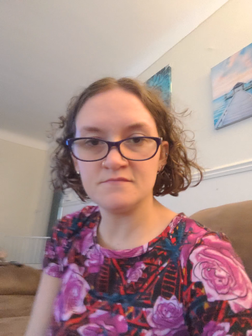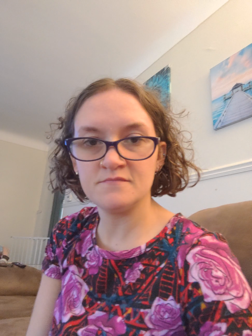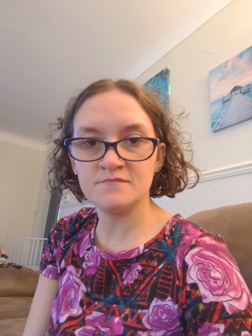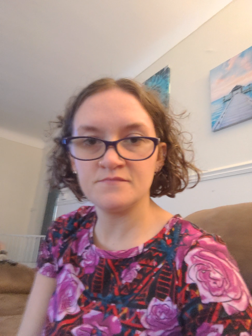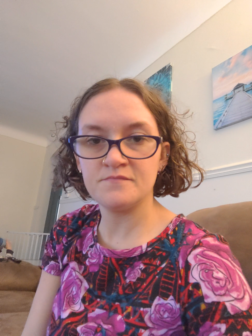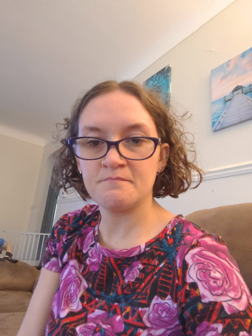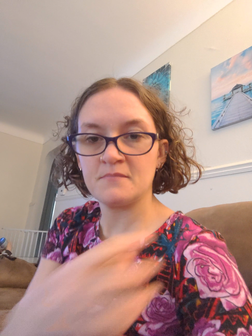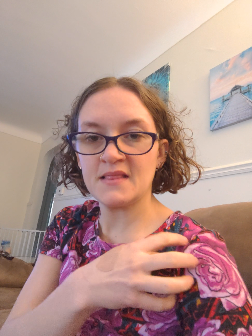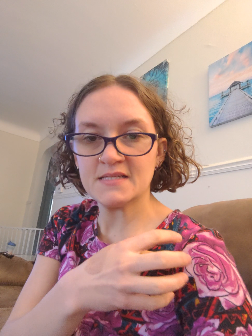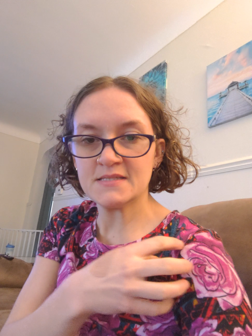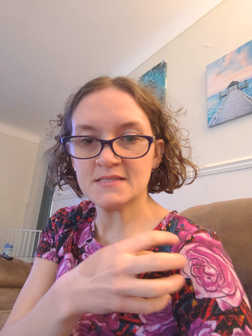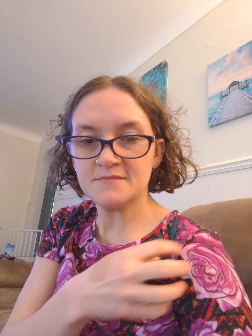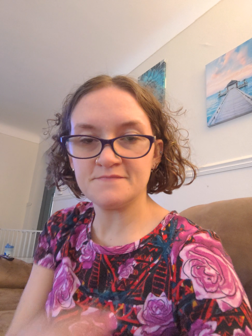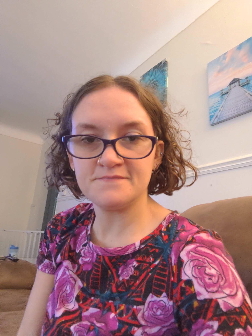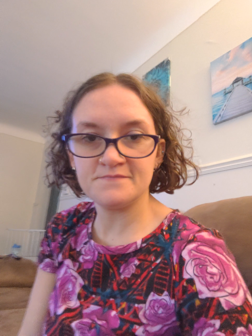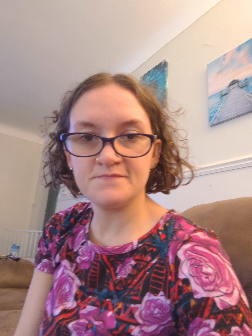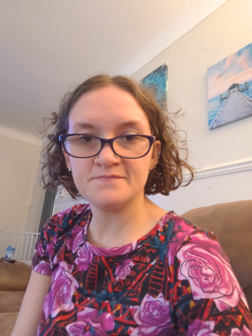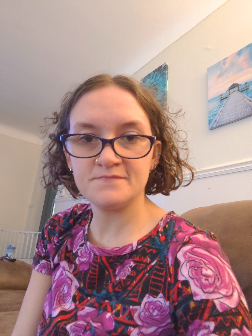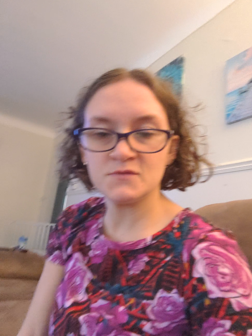police